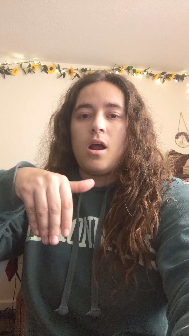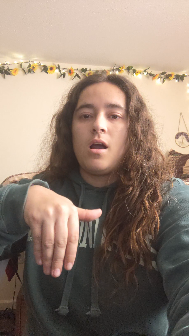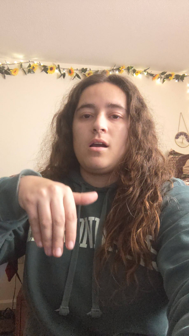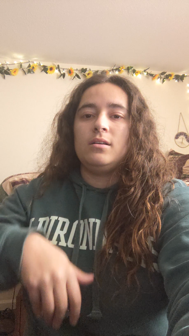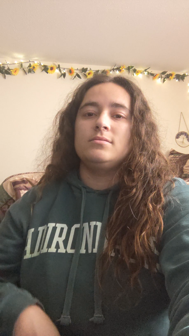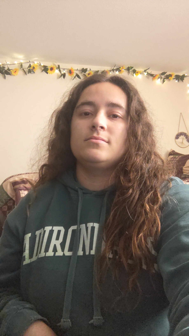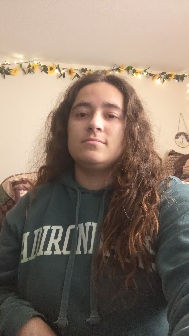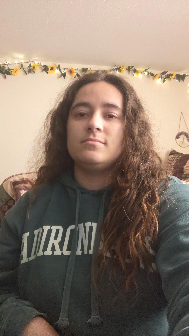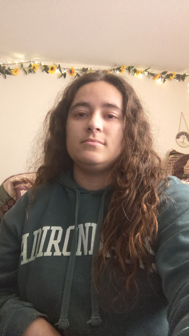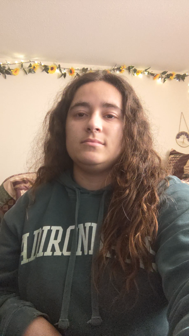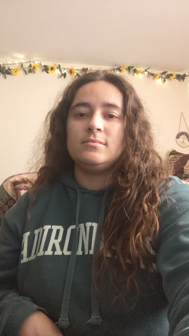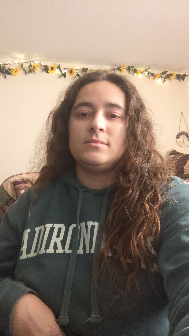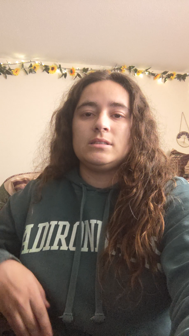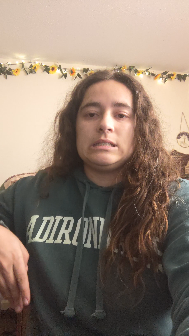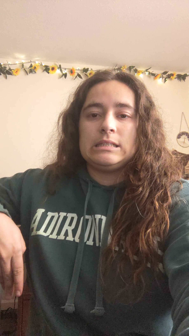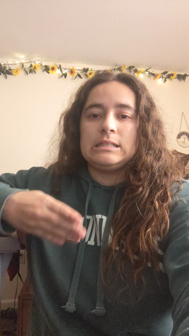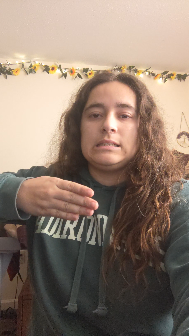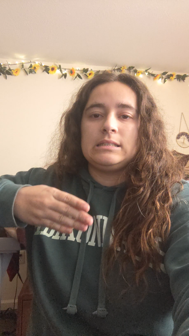kick